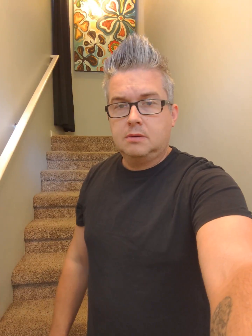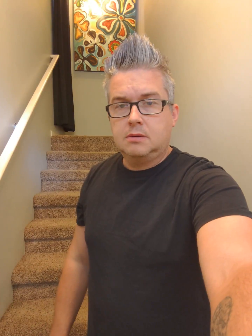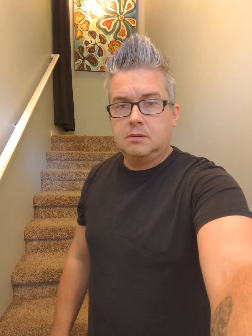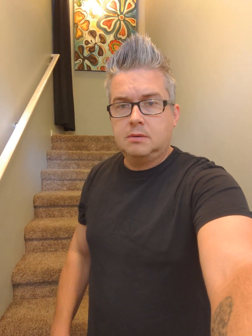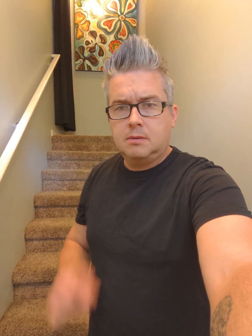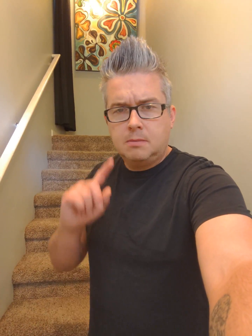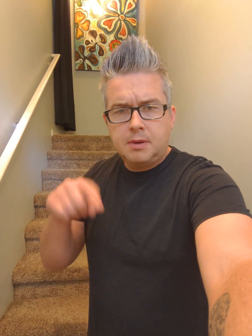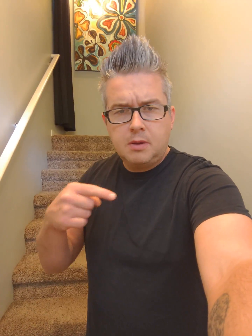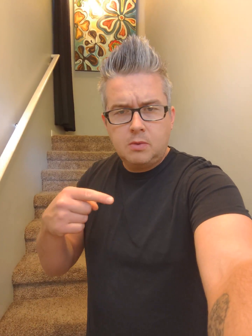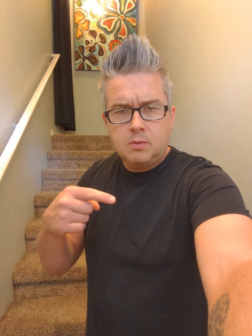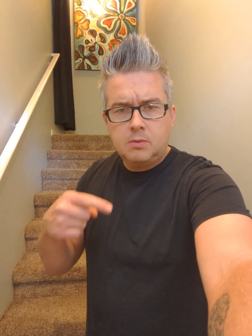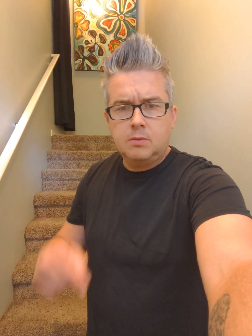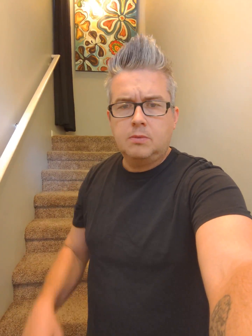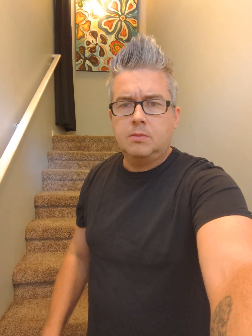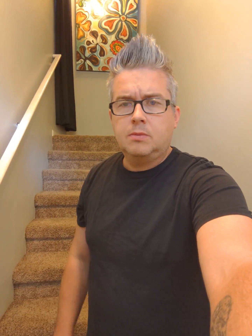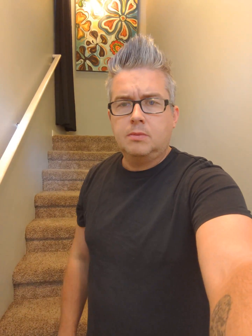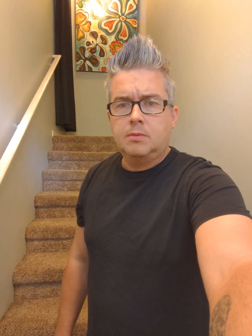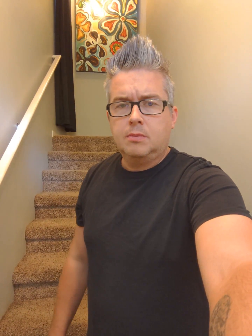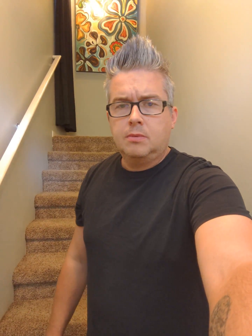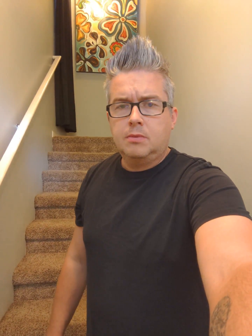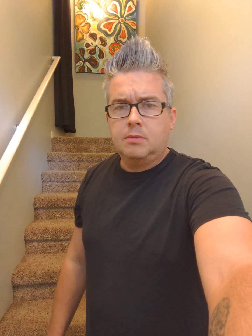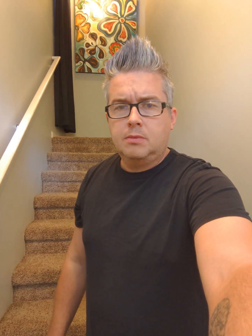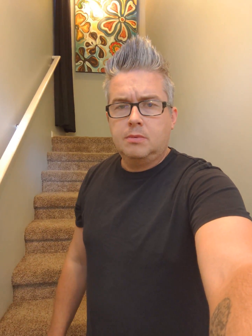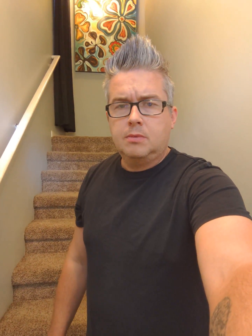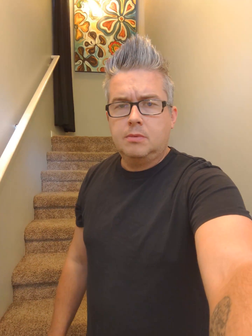about